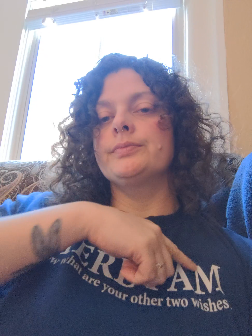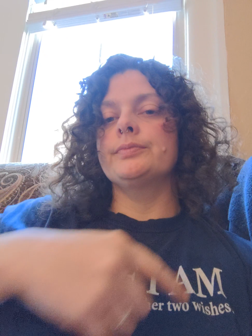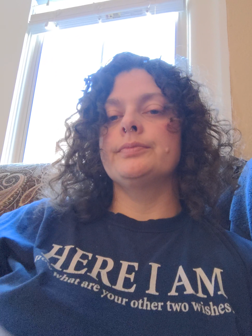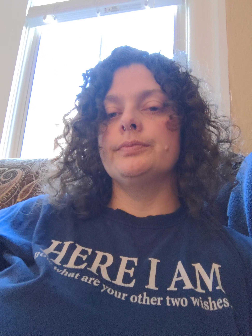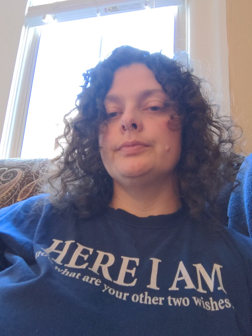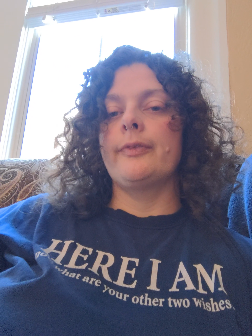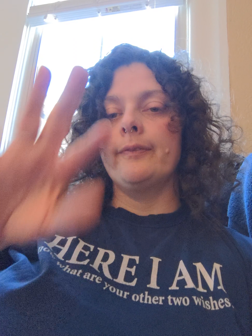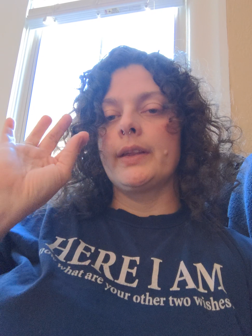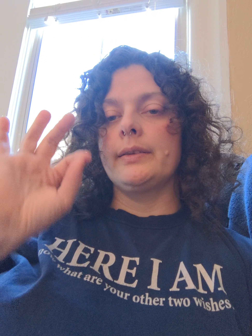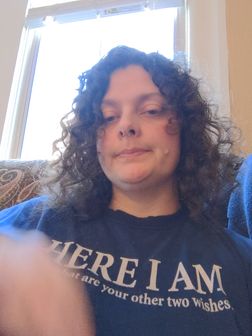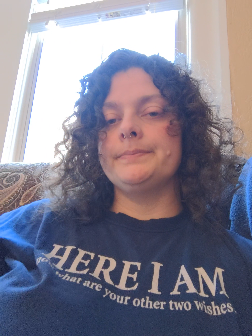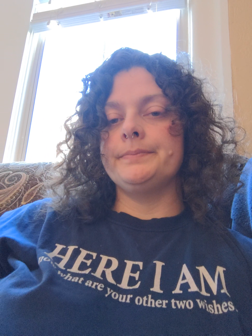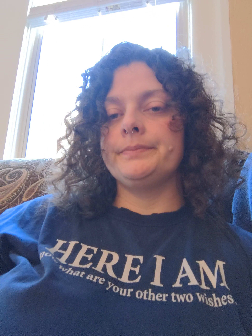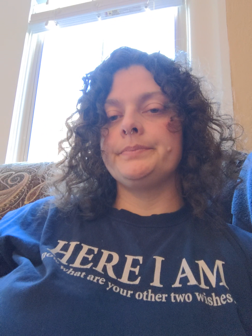find